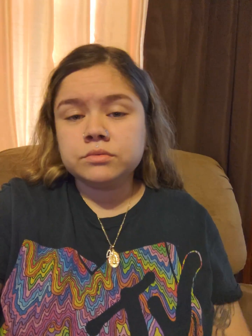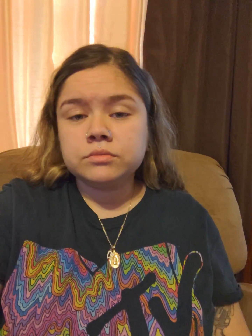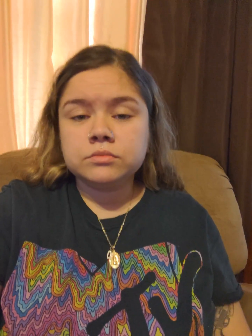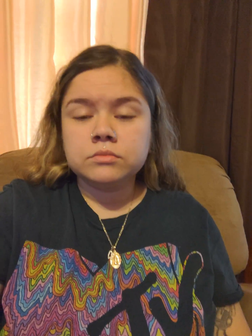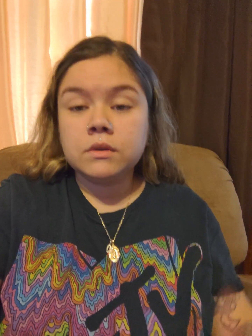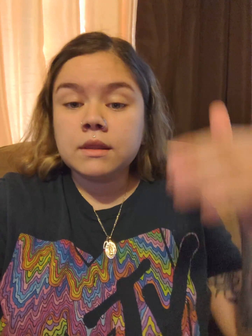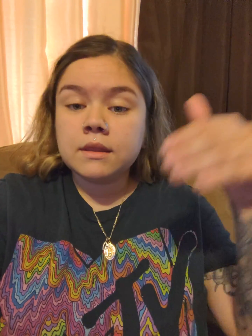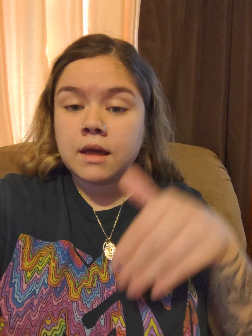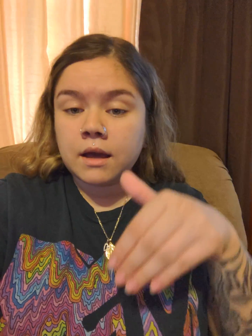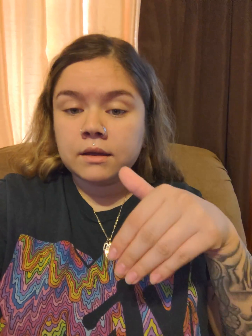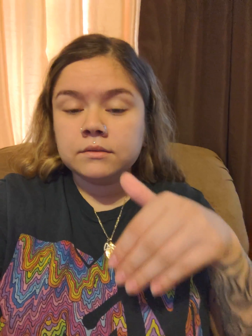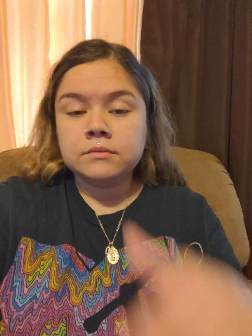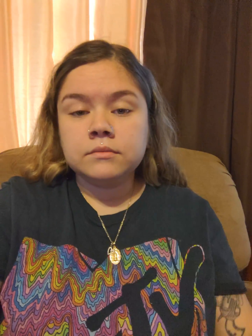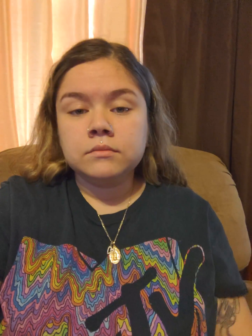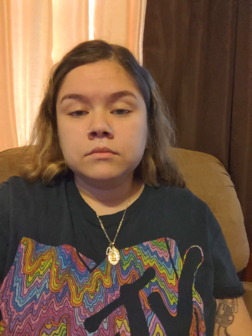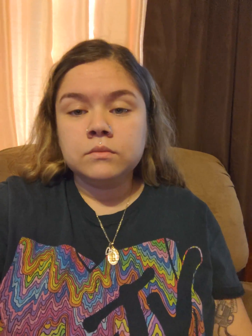night night